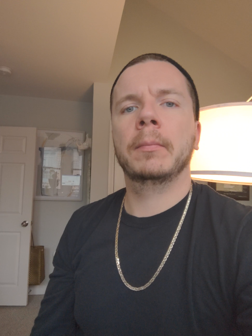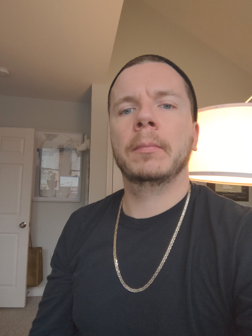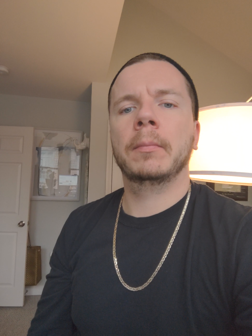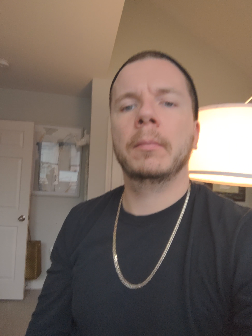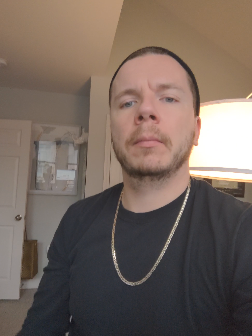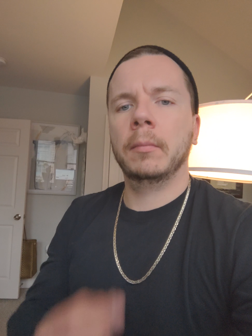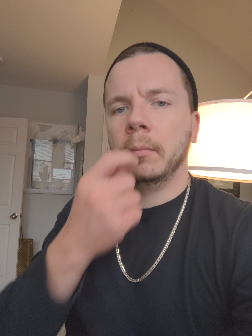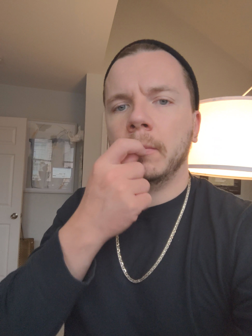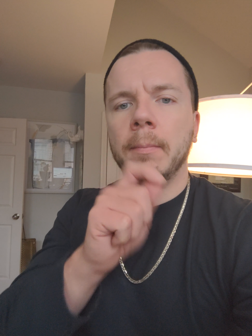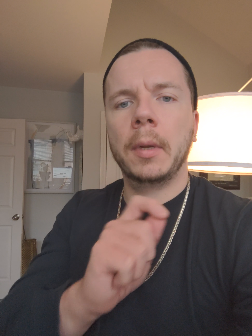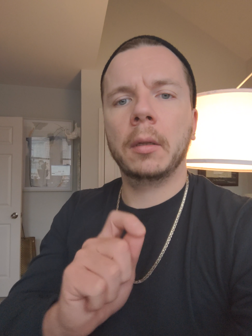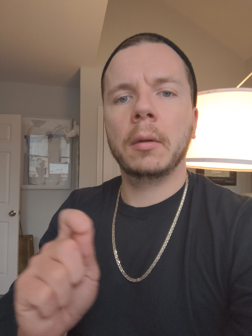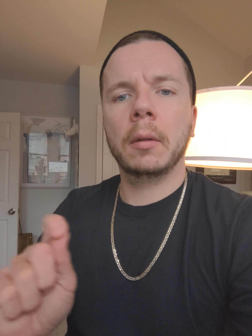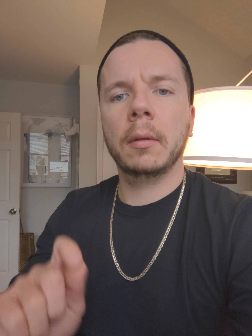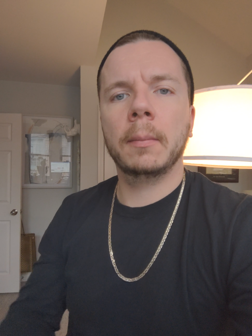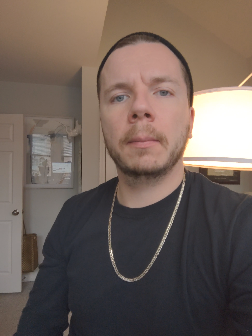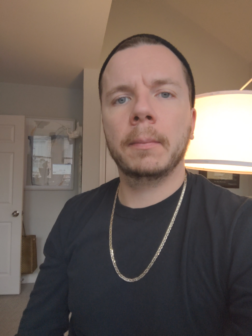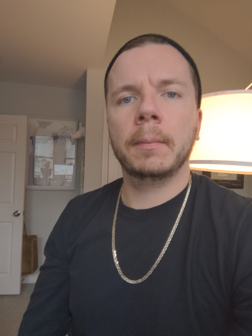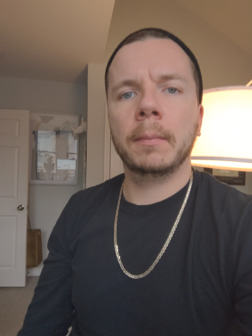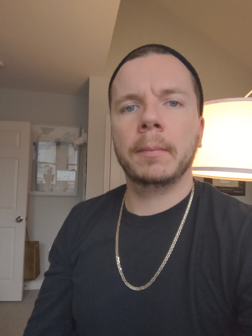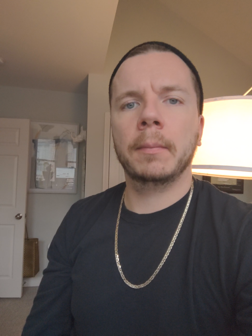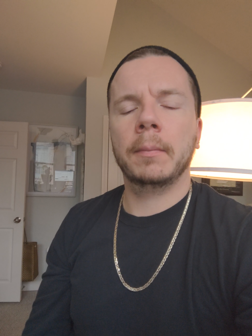pencil